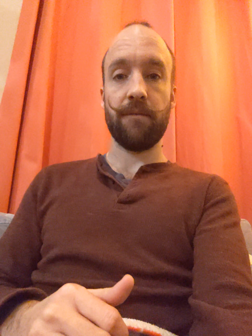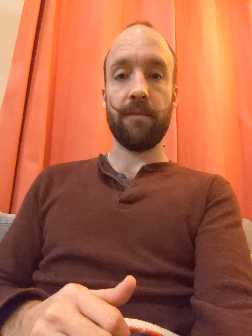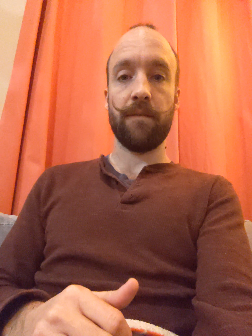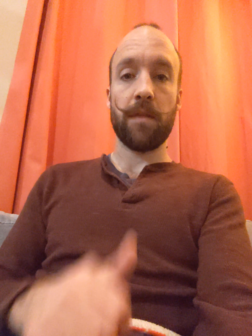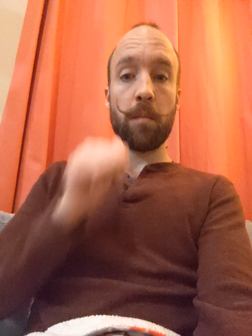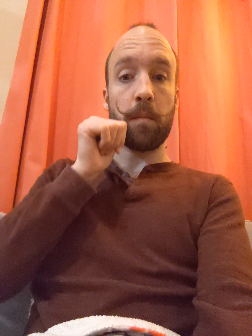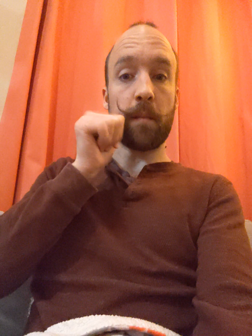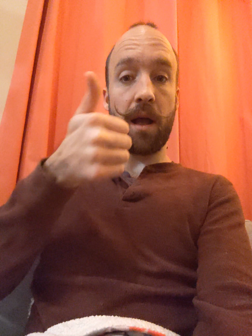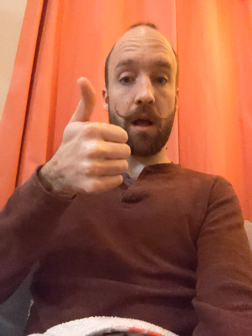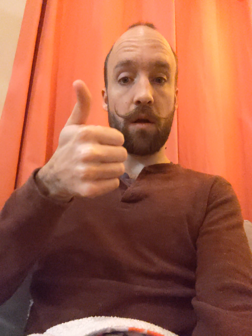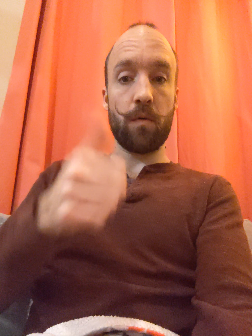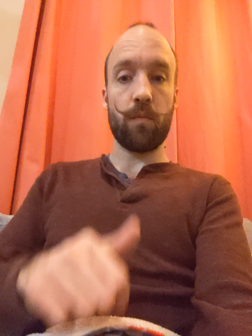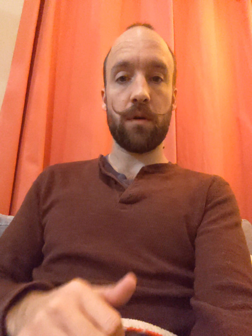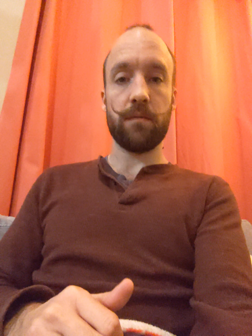tomorrow